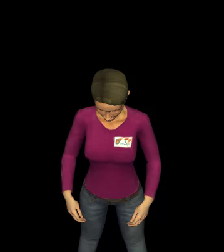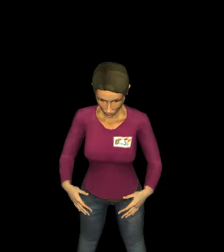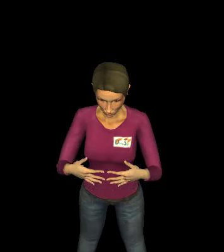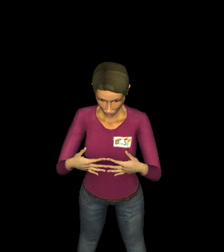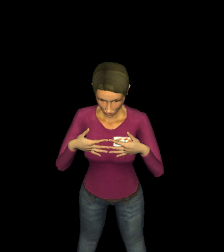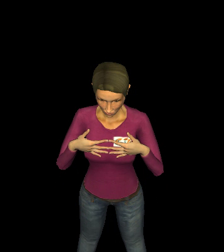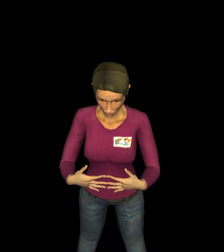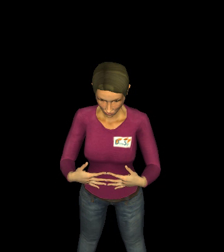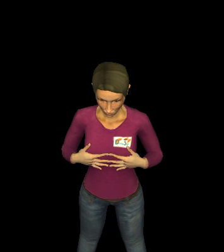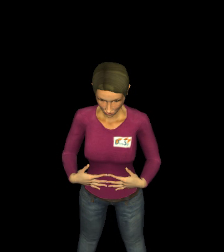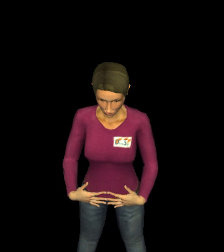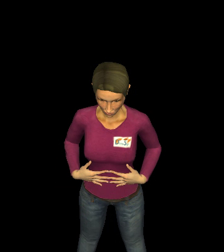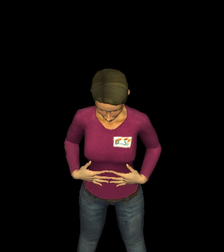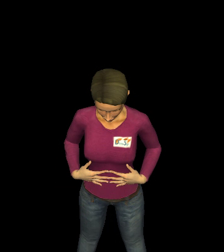جسم